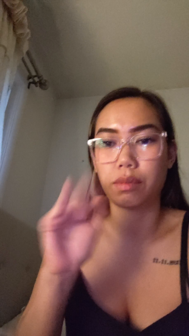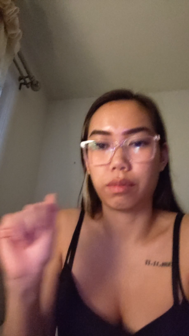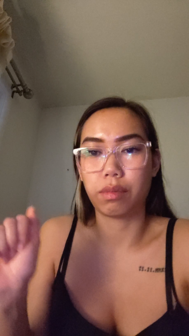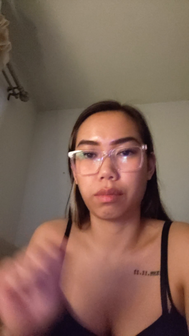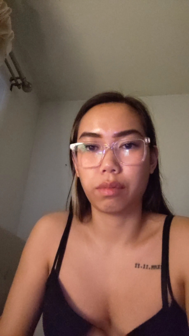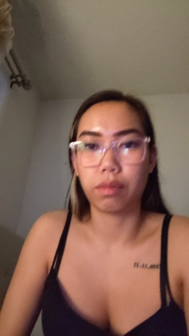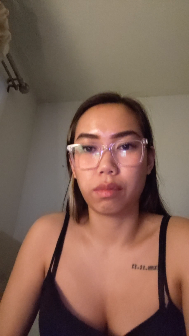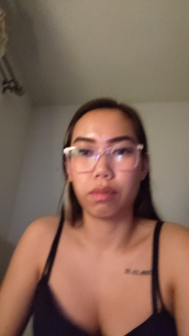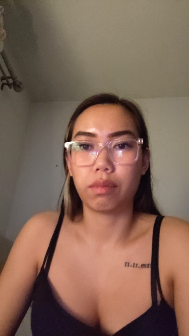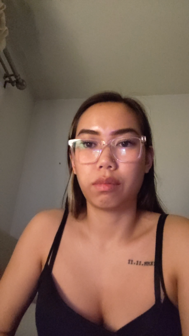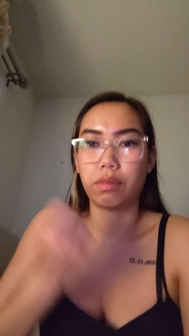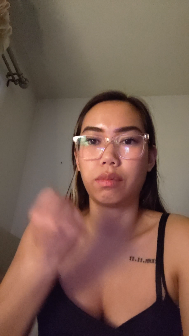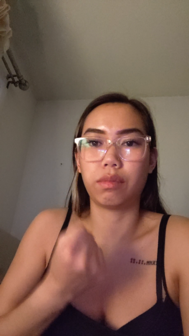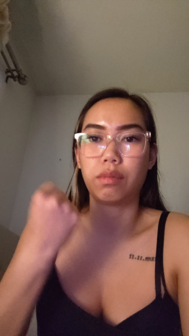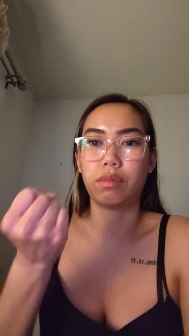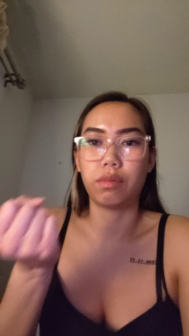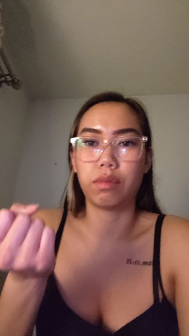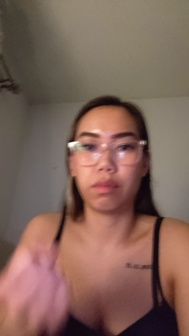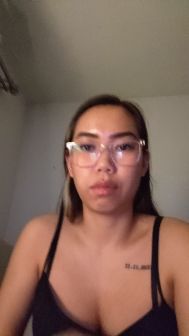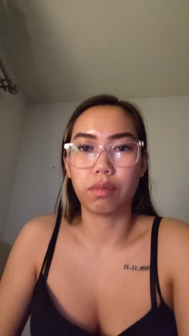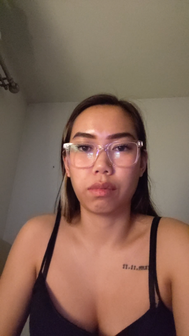drive